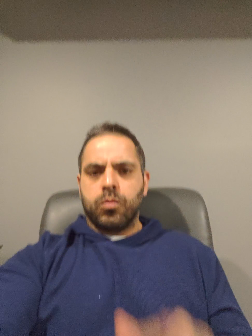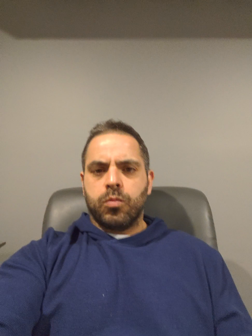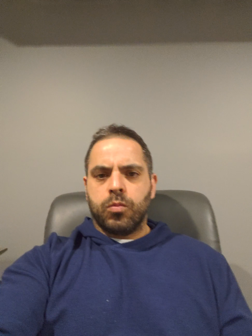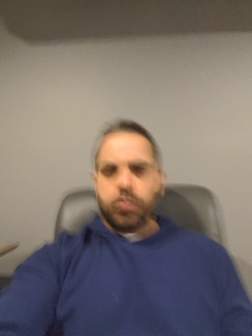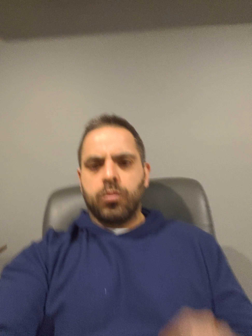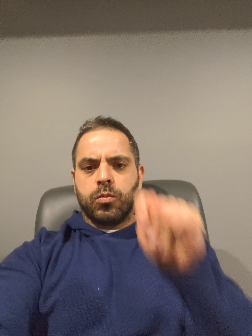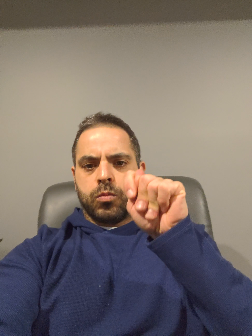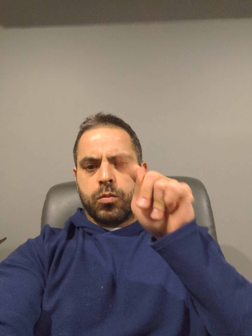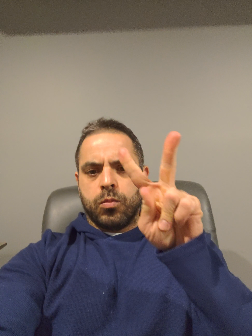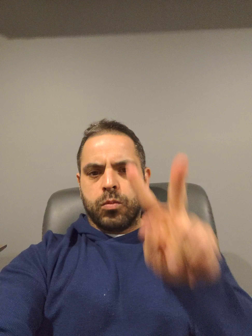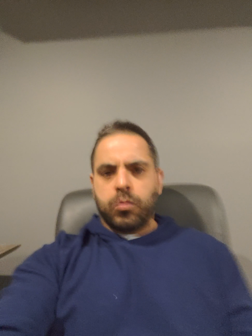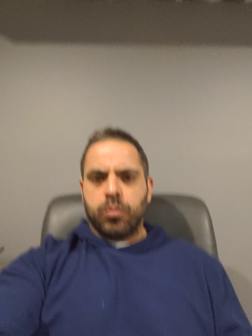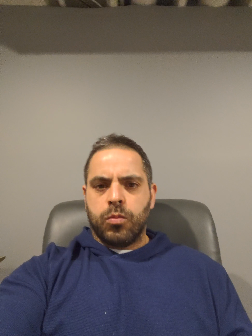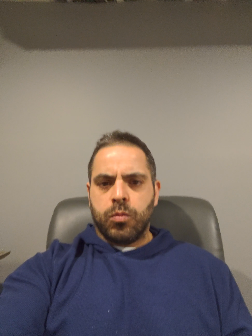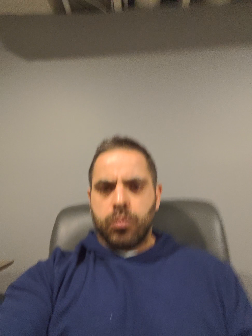TV